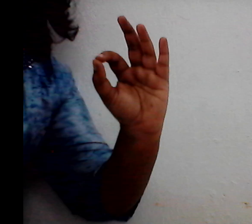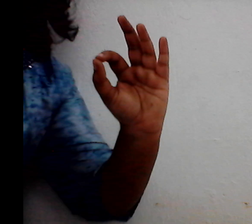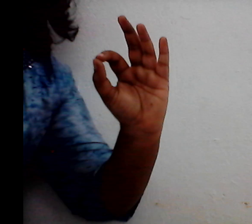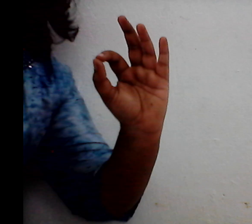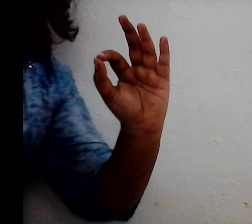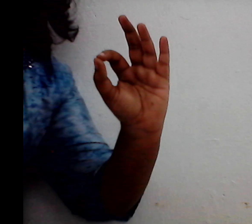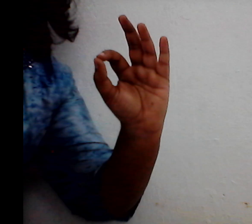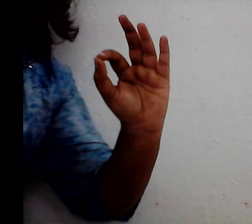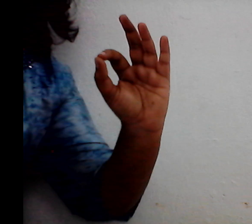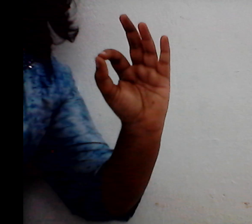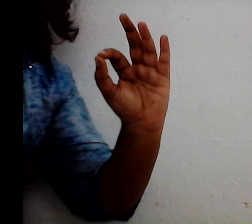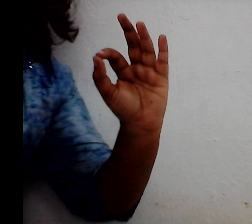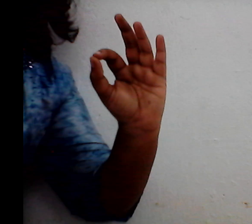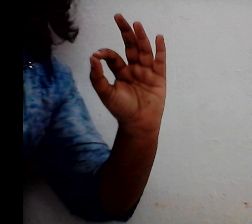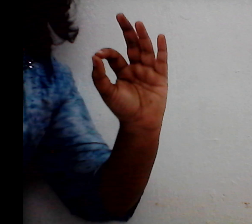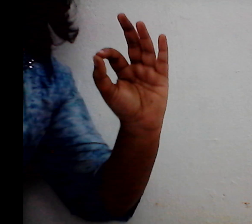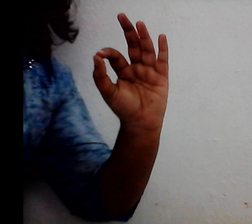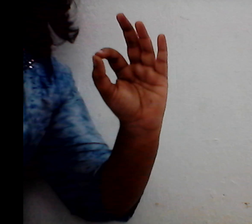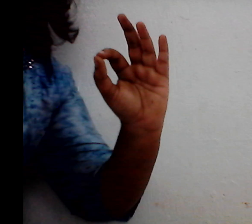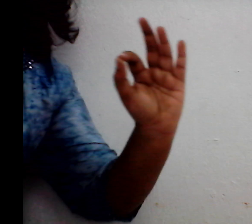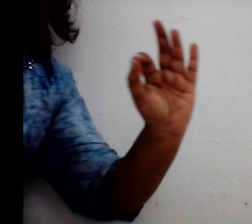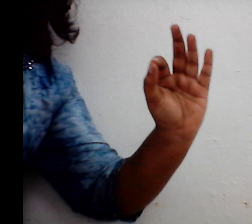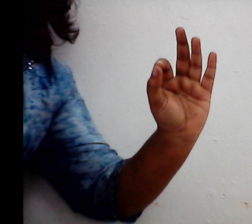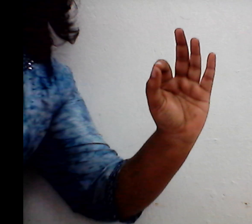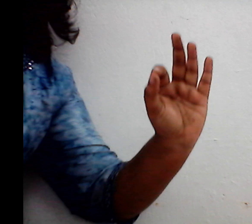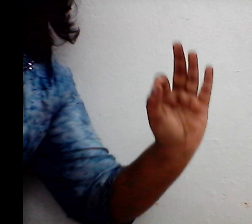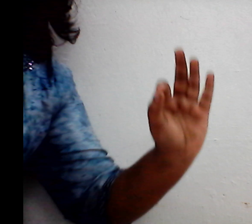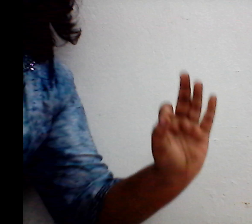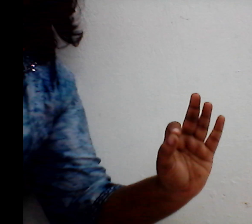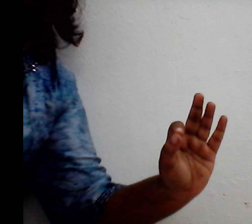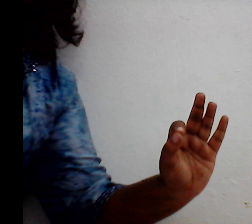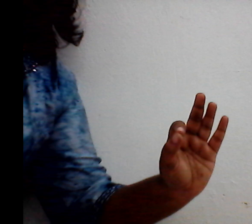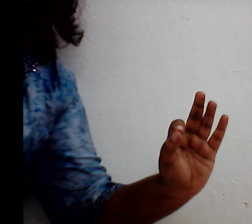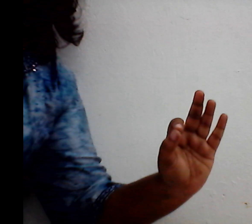ഔ